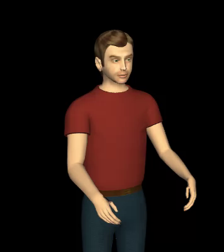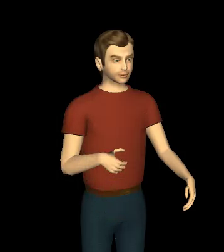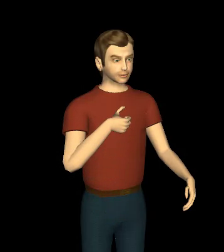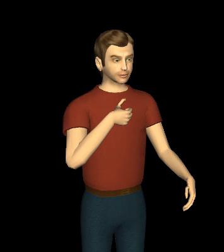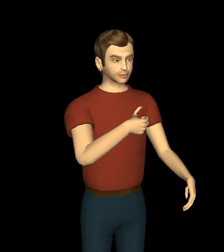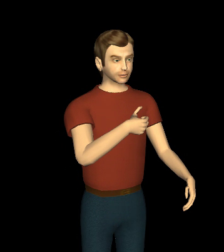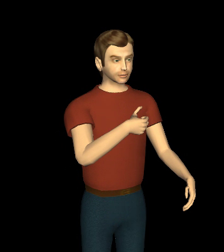غني